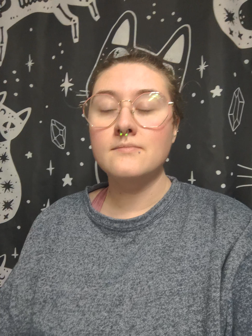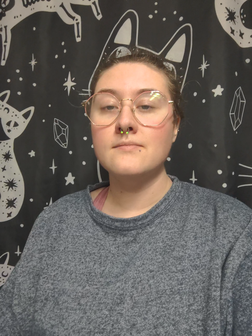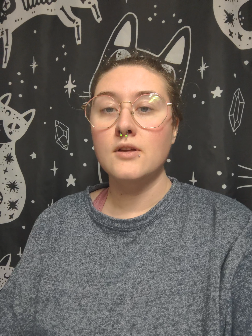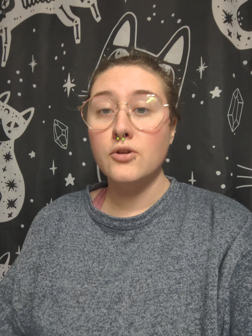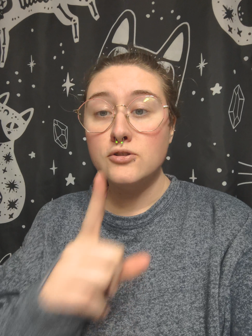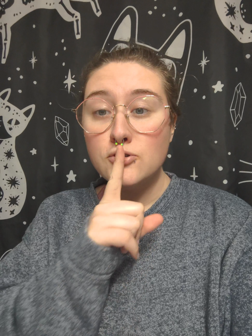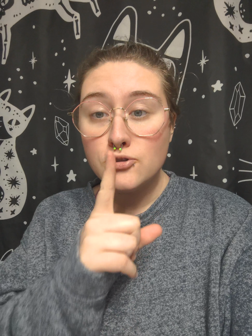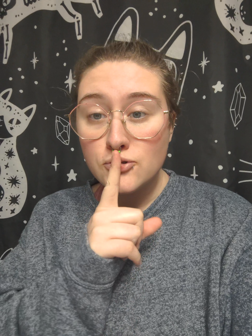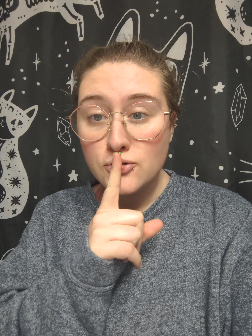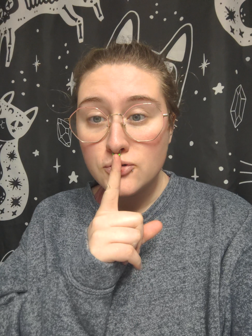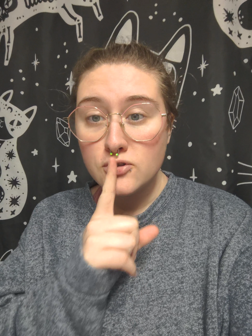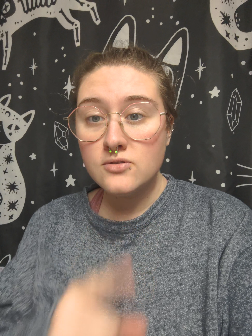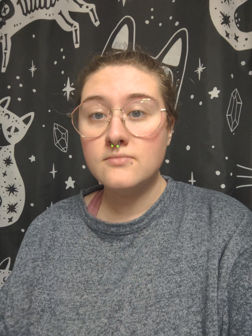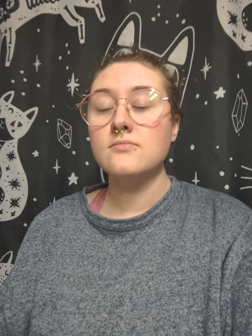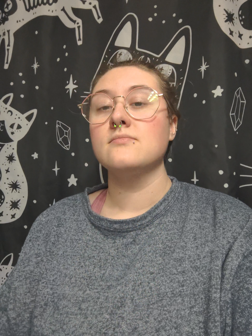shhh